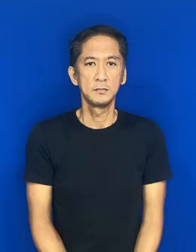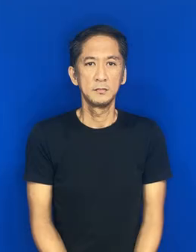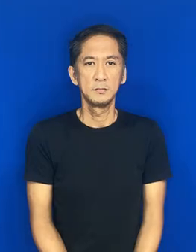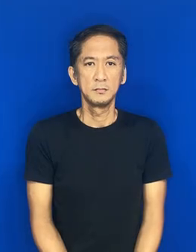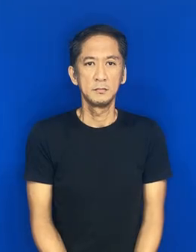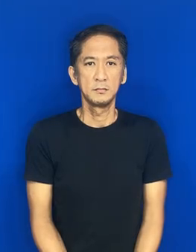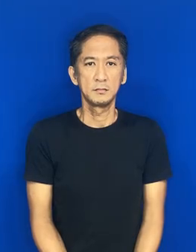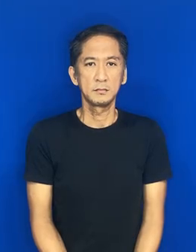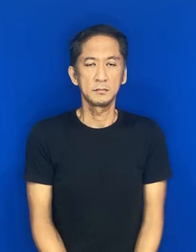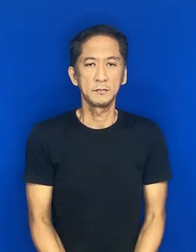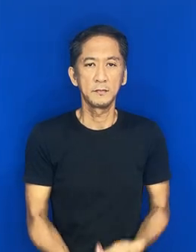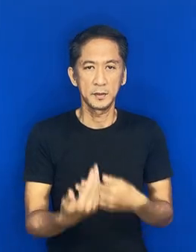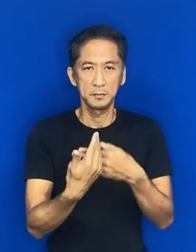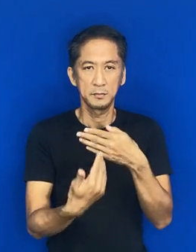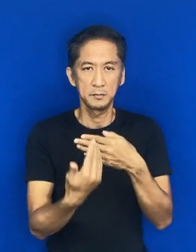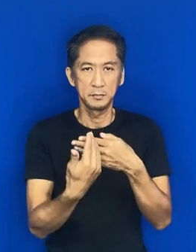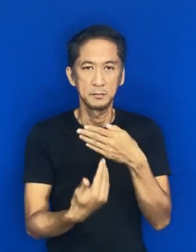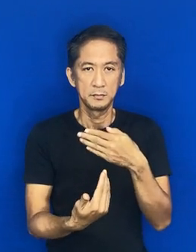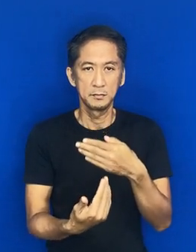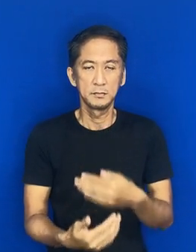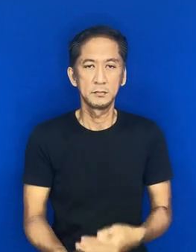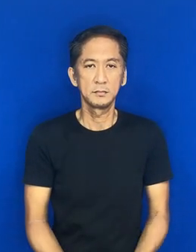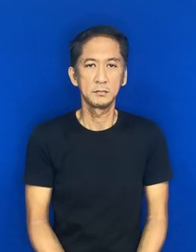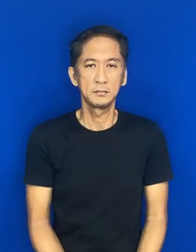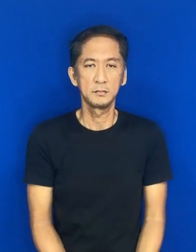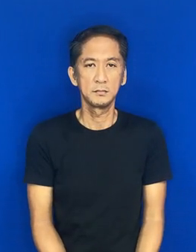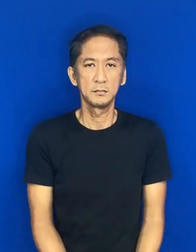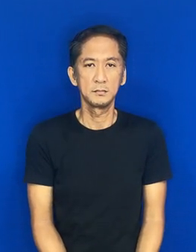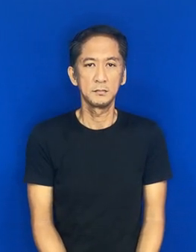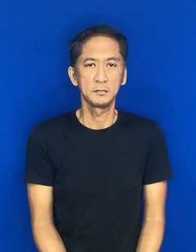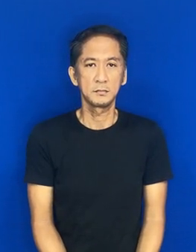bread